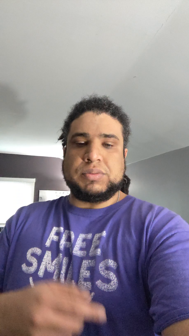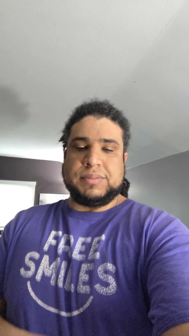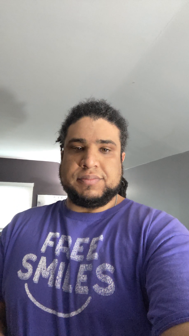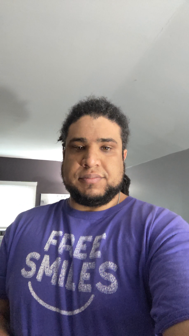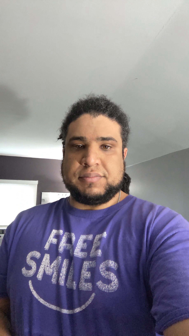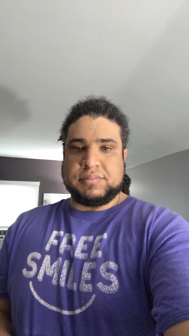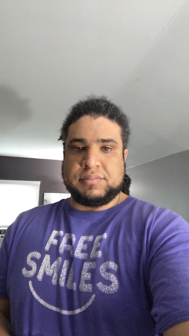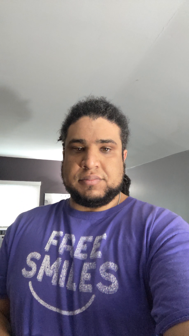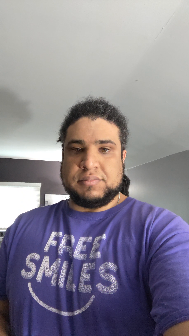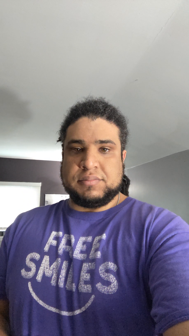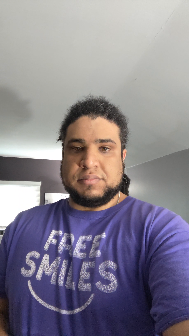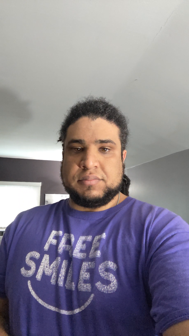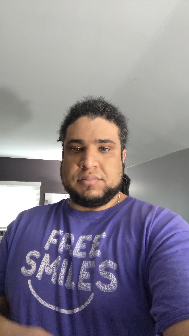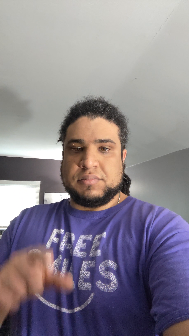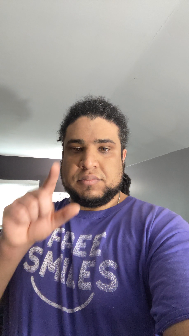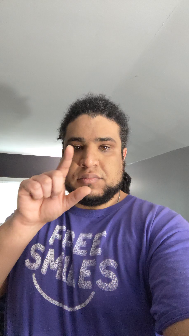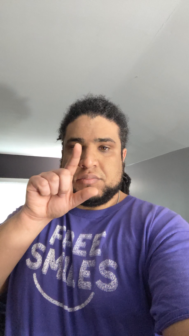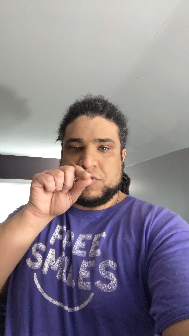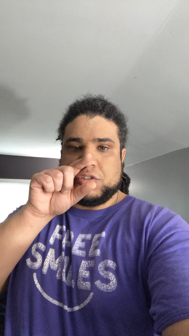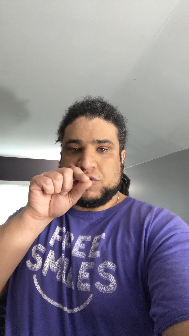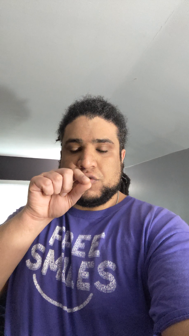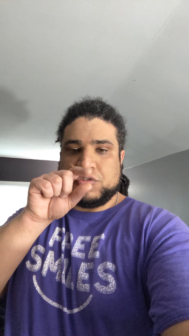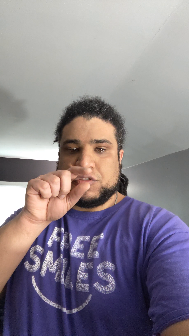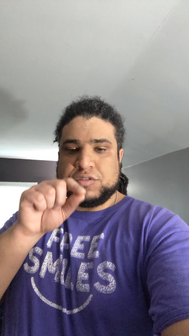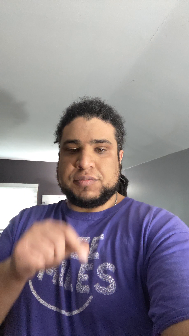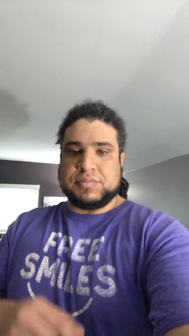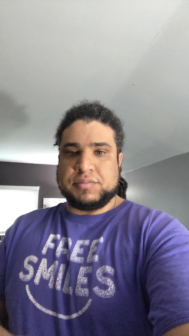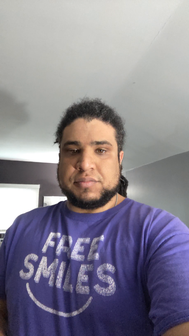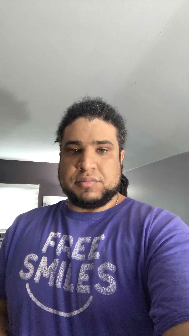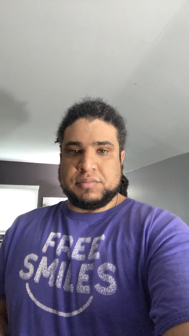chicken